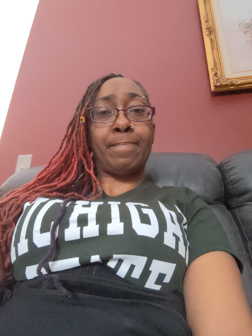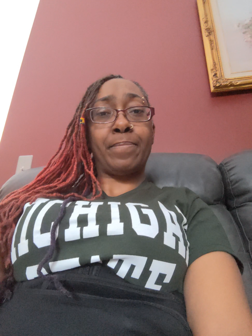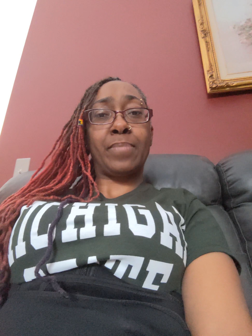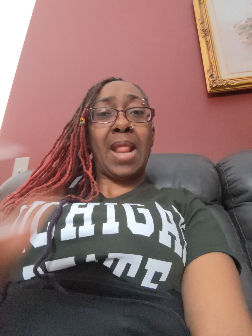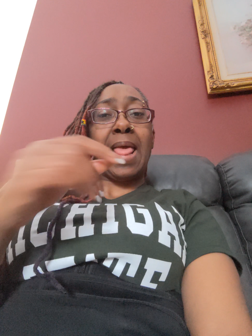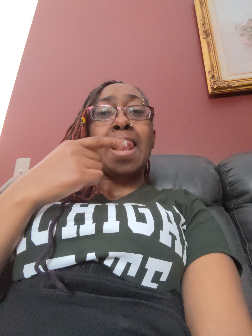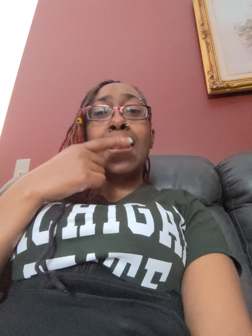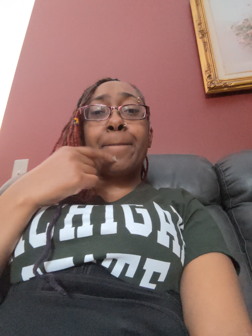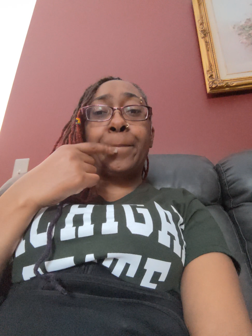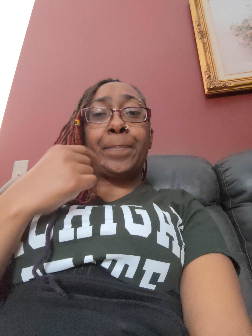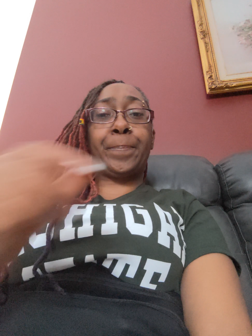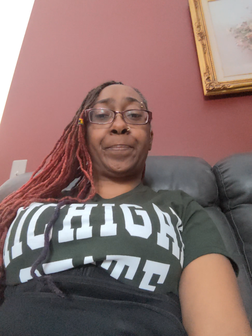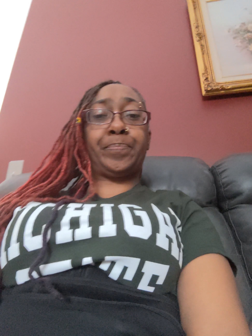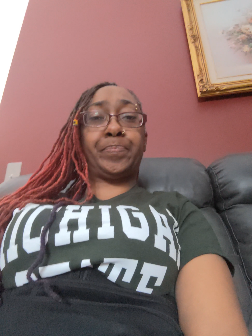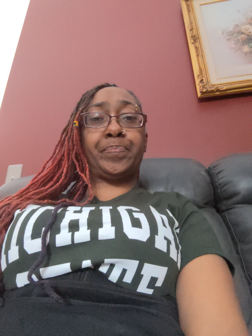lips